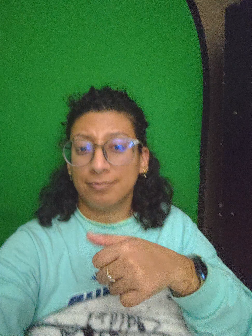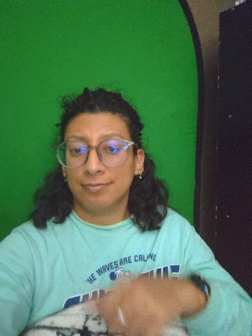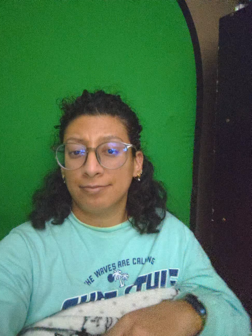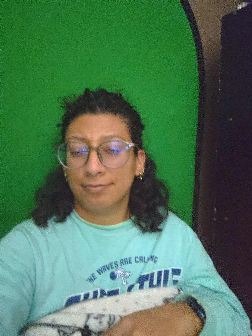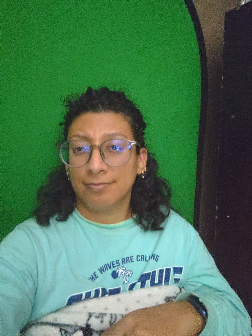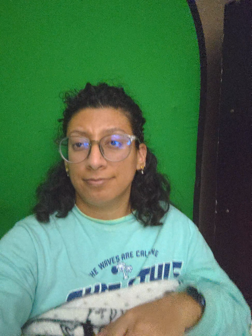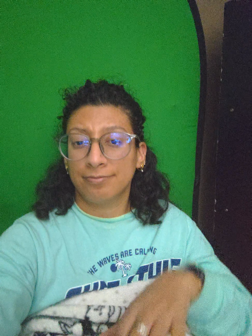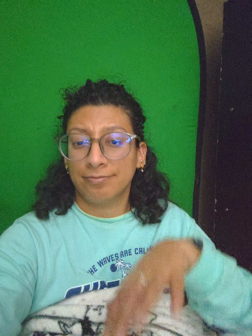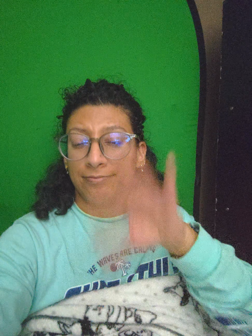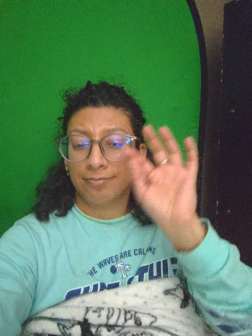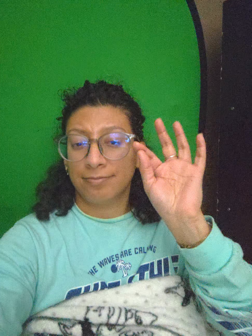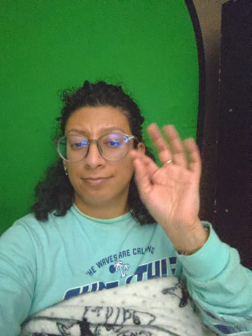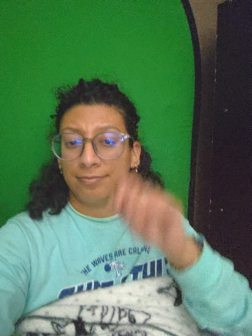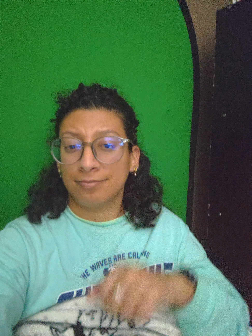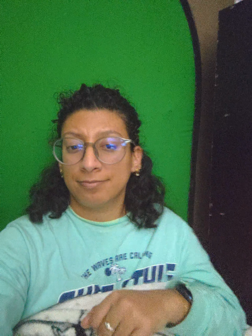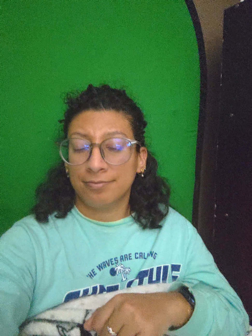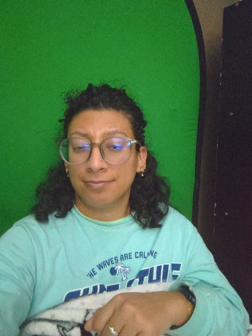find